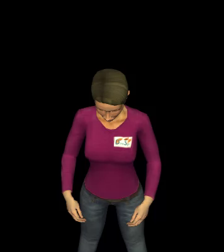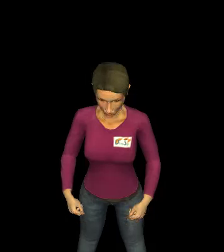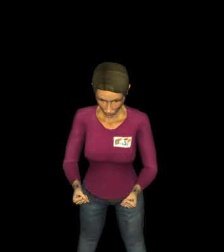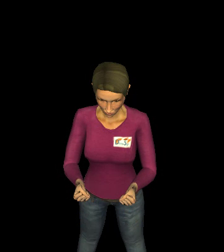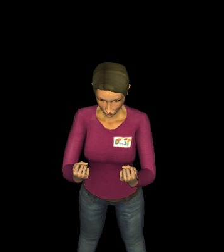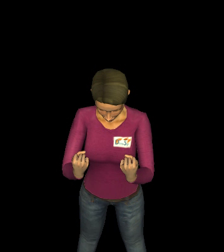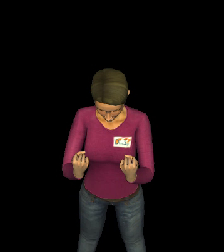قوي